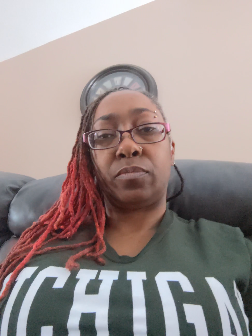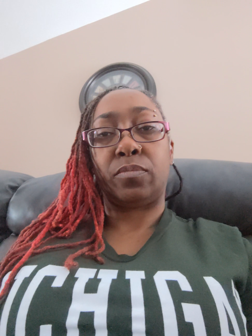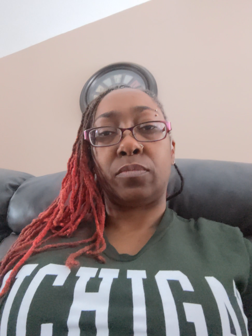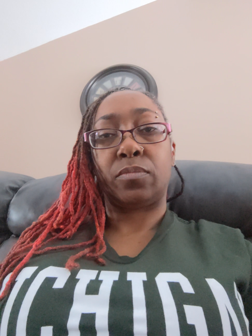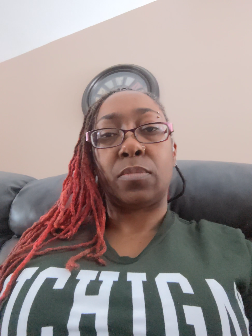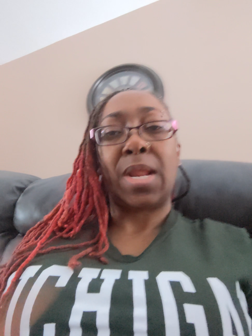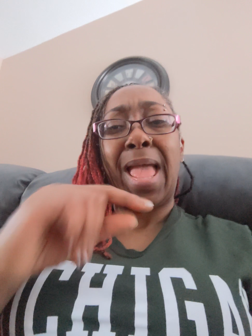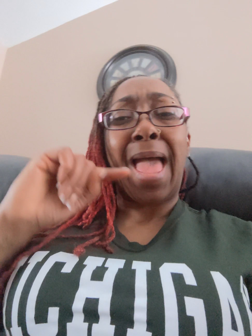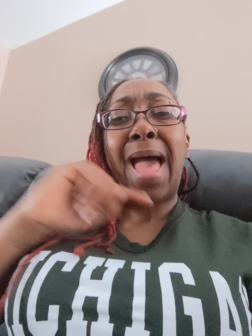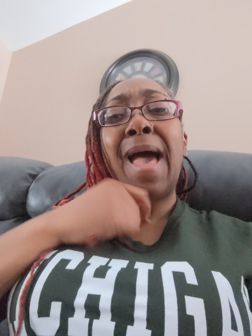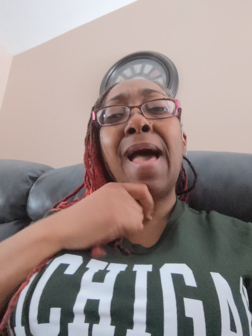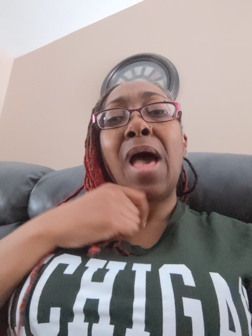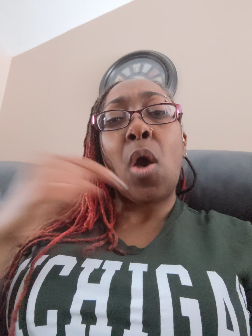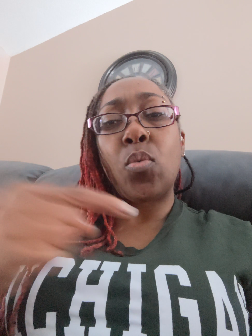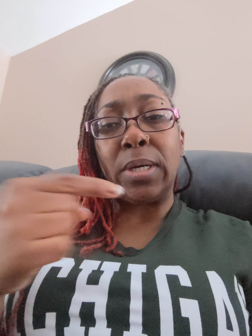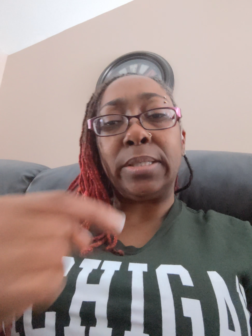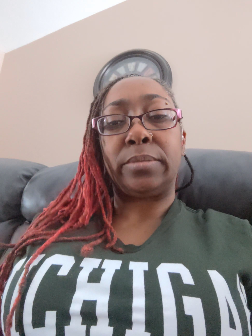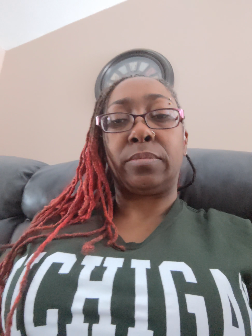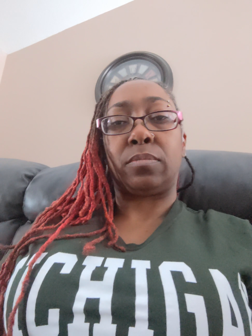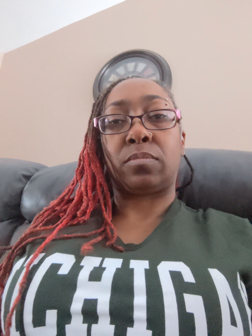owie